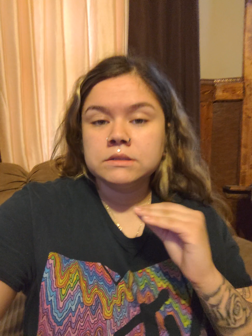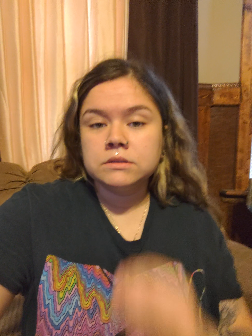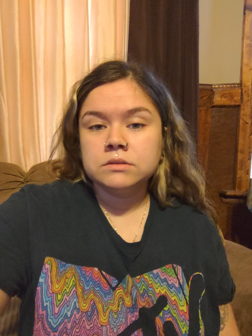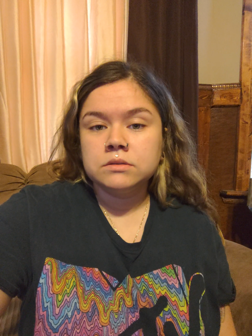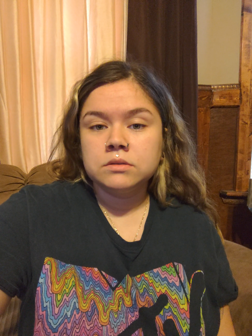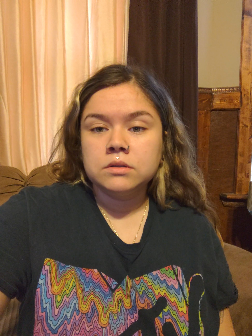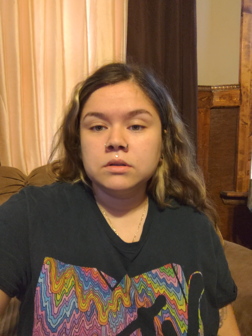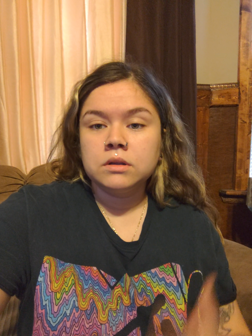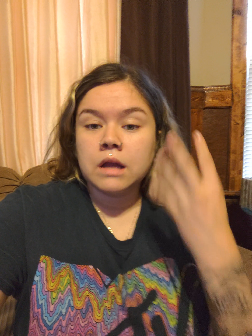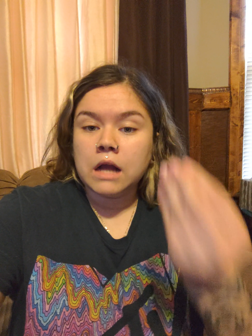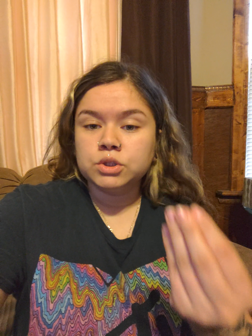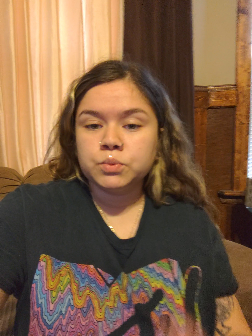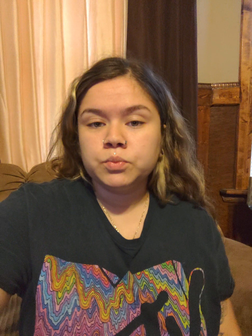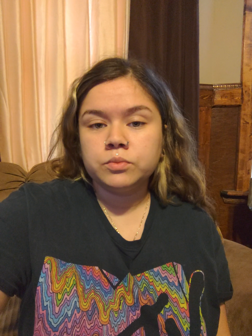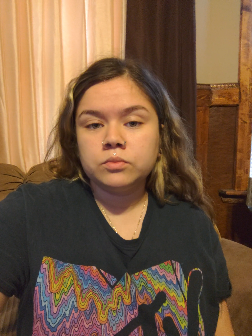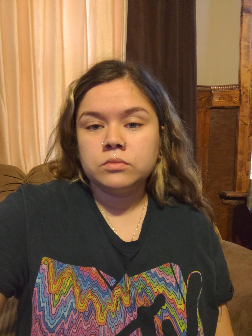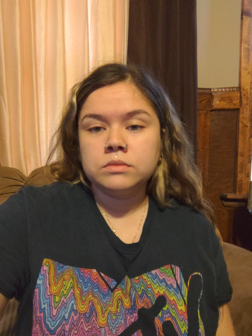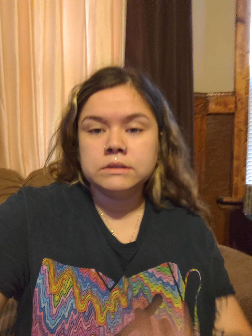got to